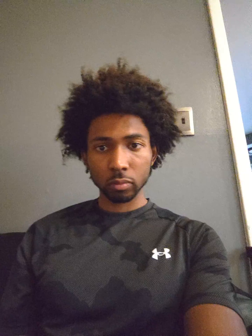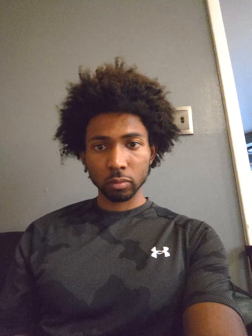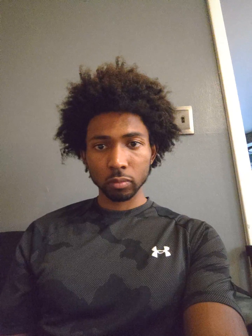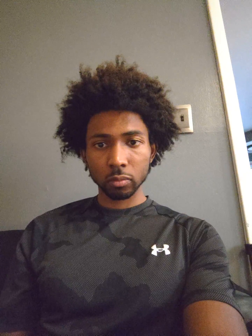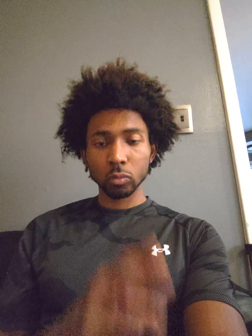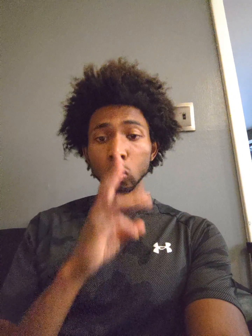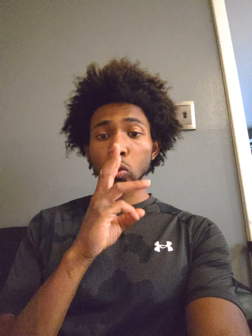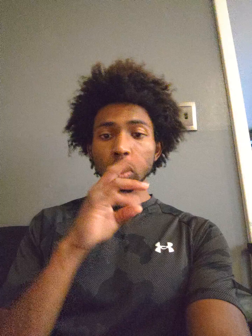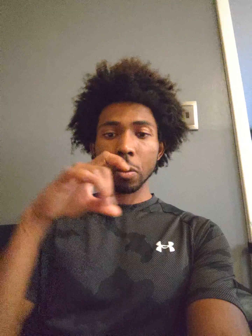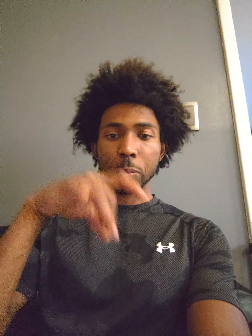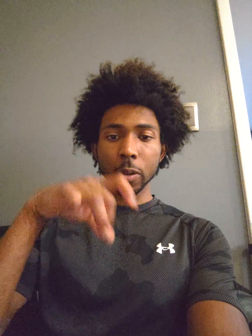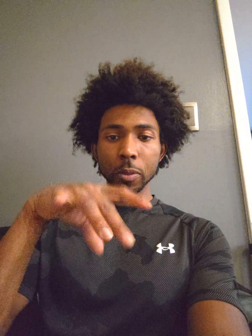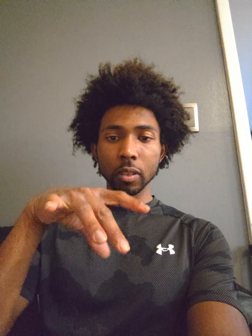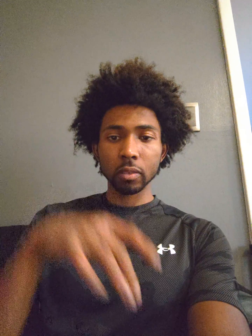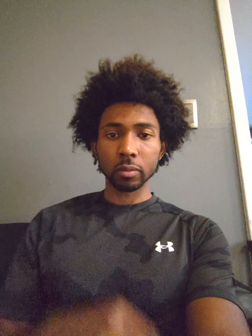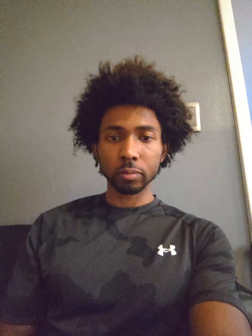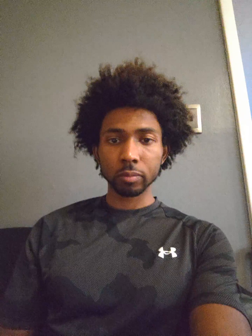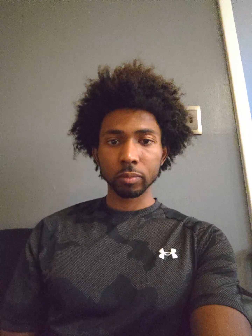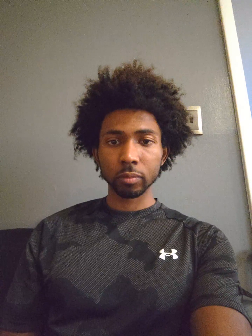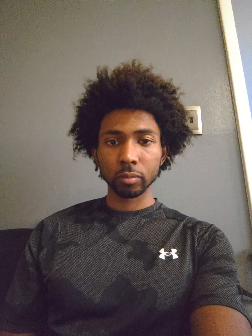melon